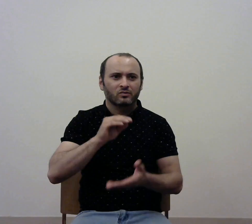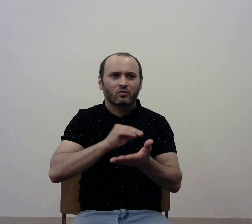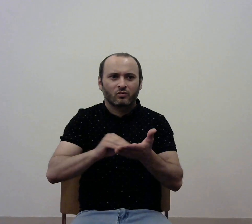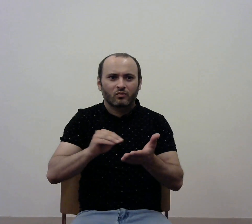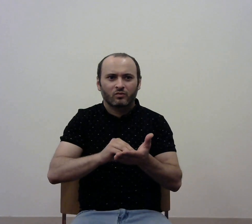yazı